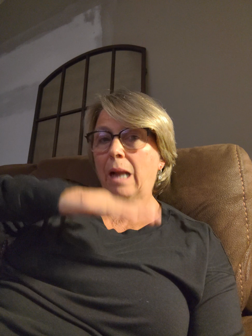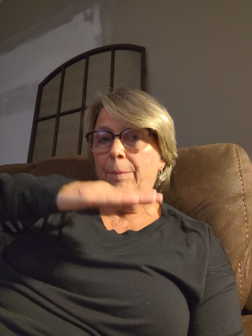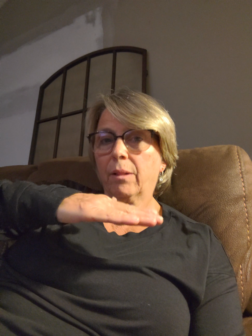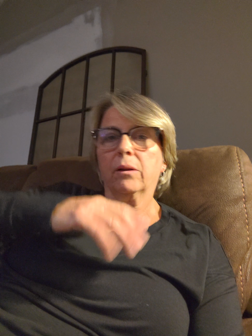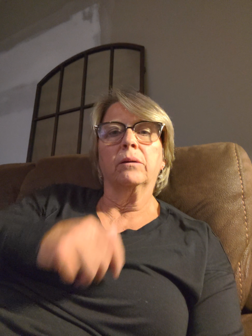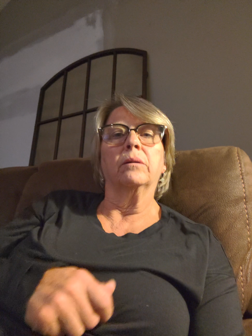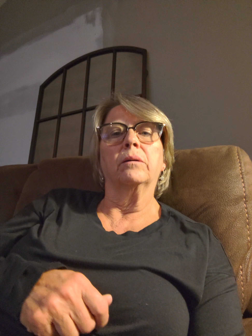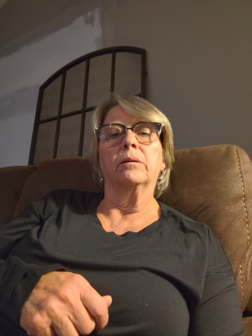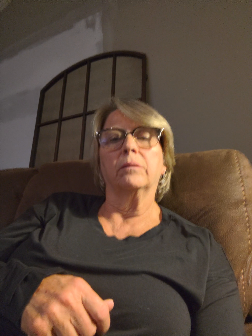table